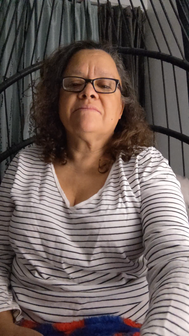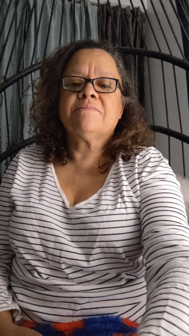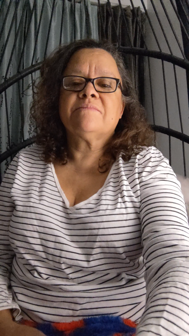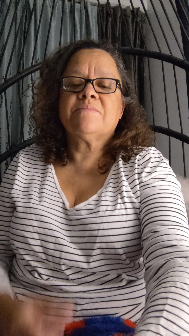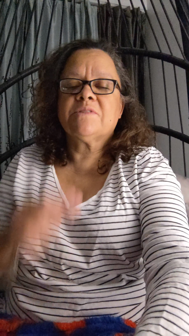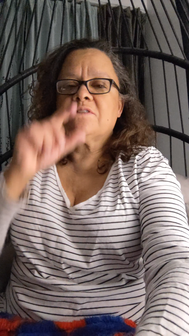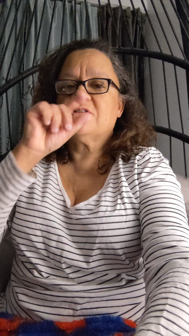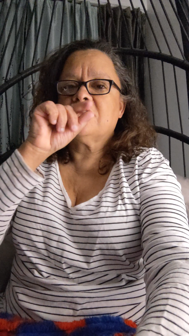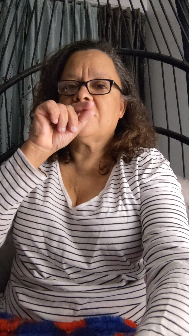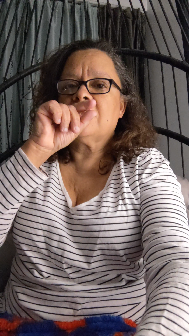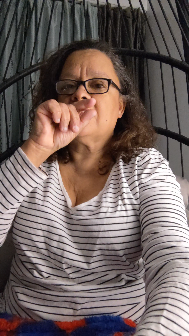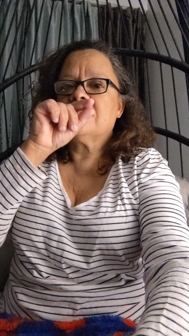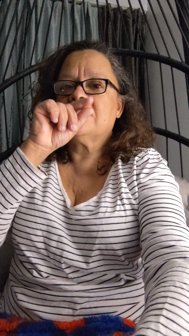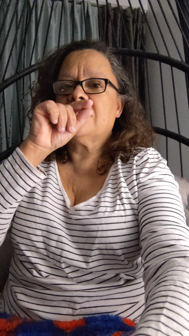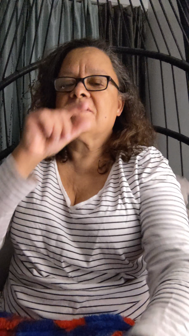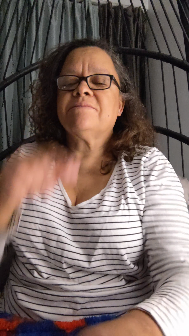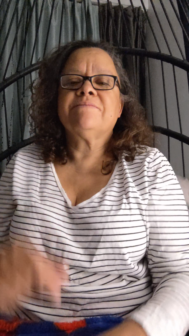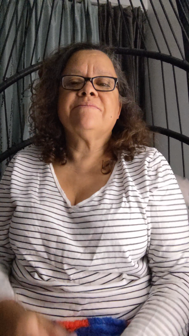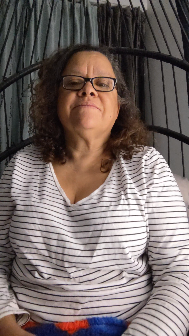chicken